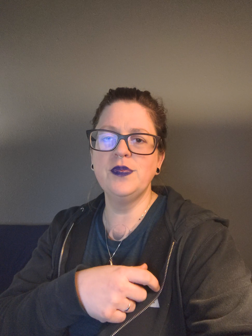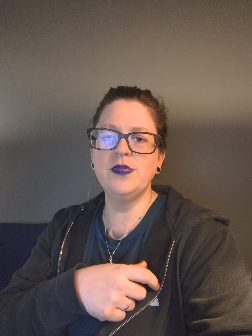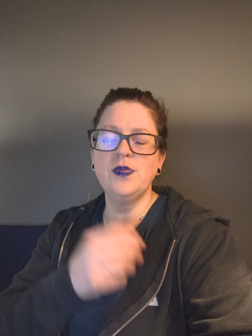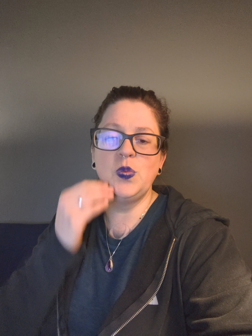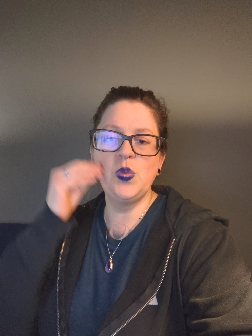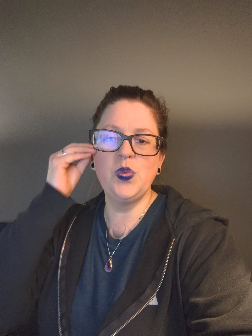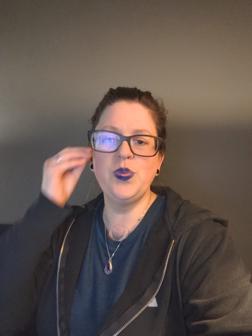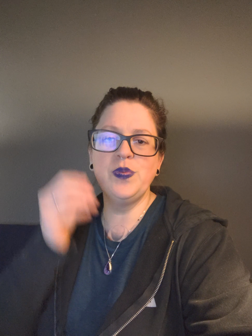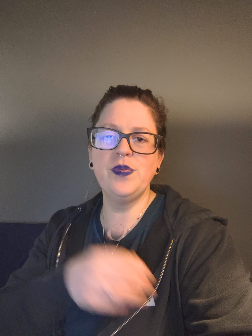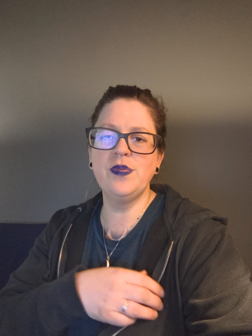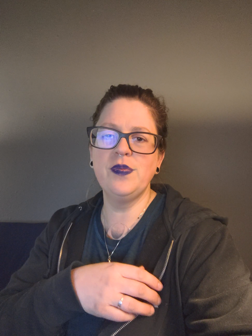home